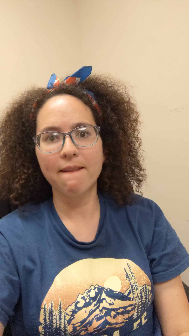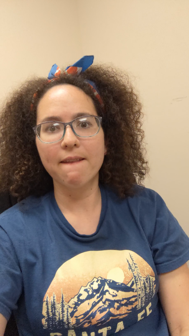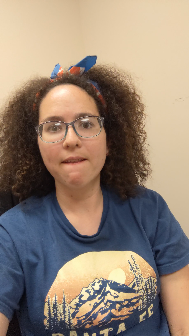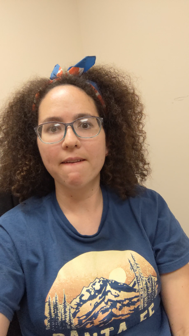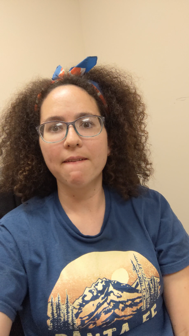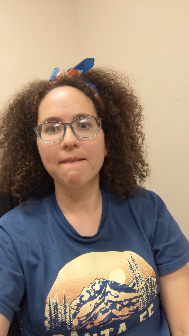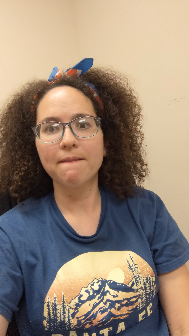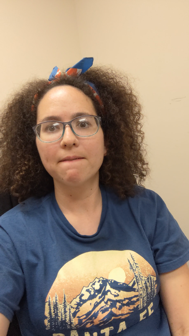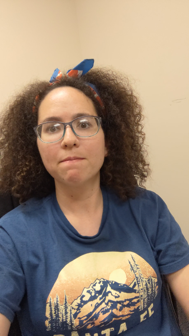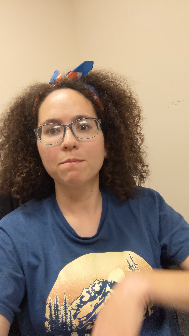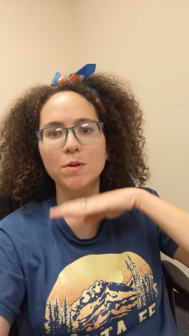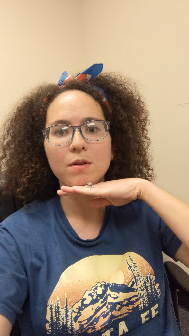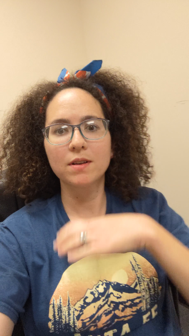full